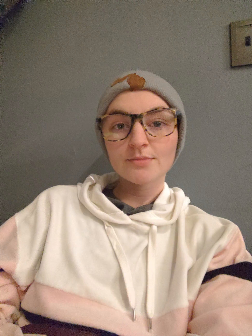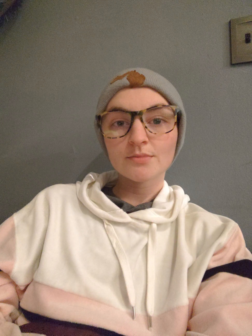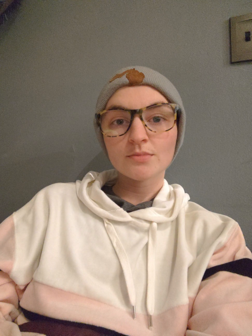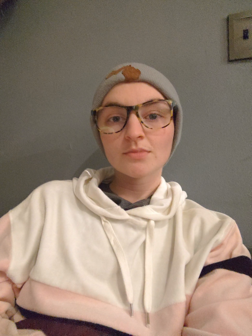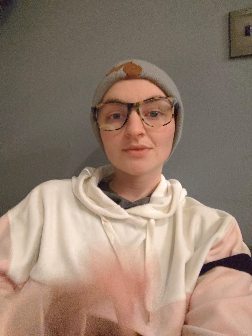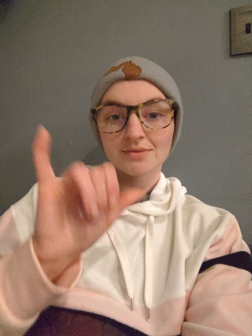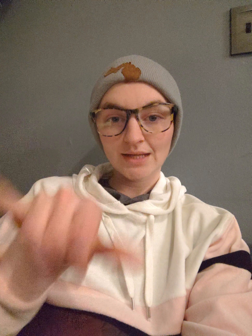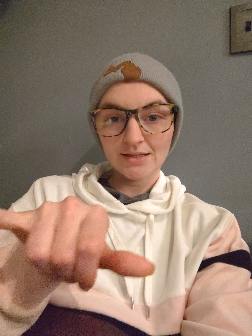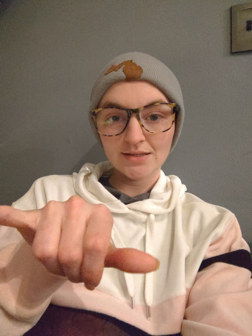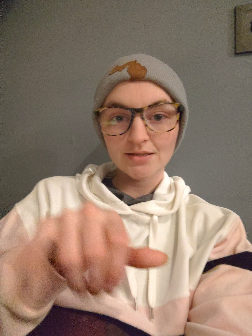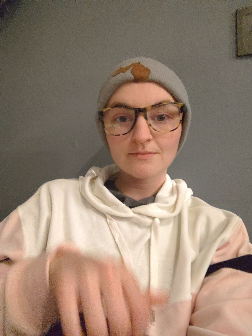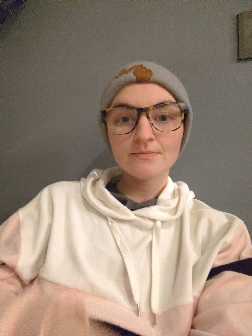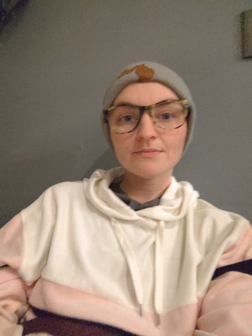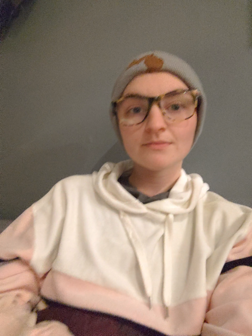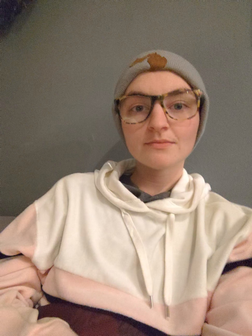that